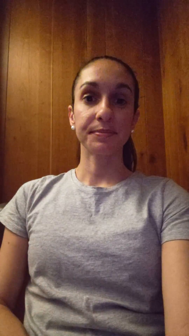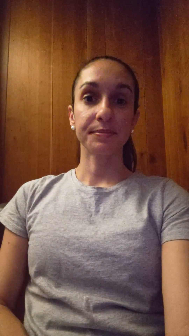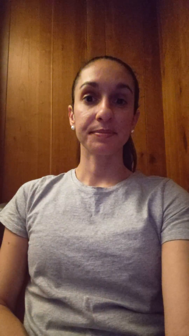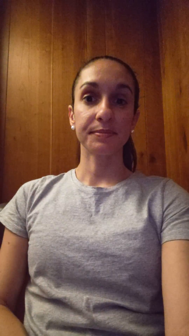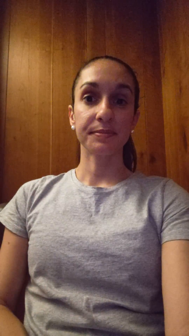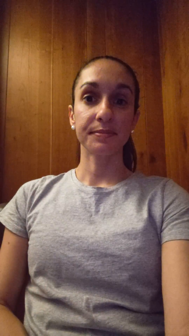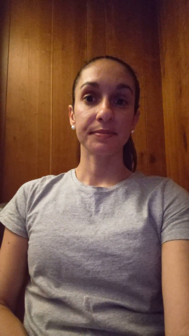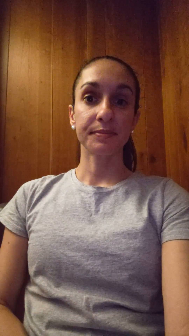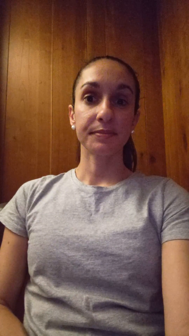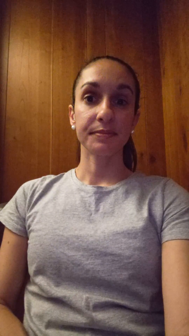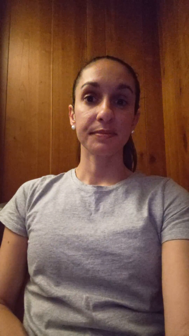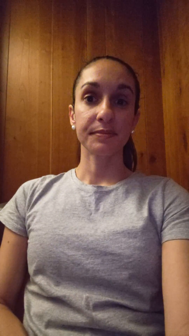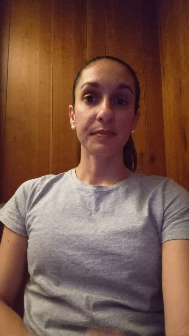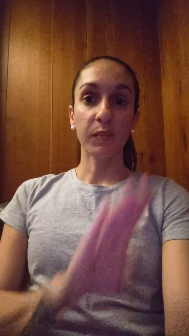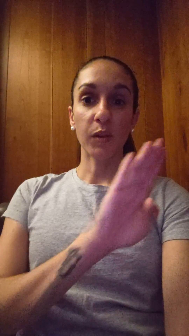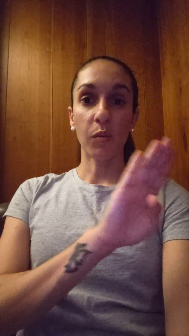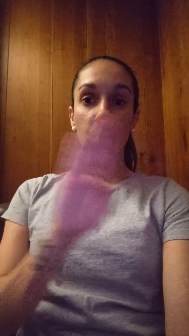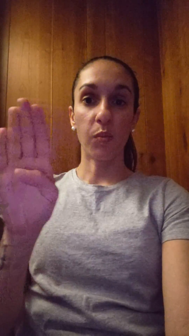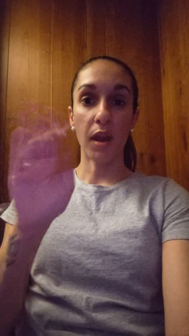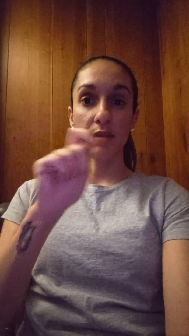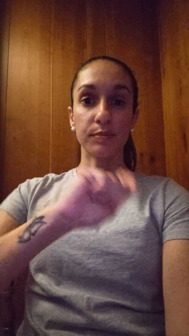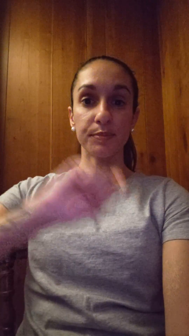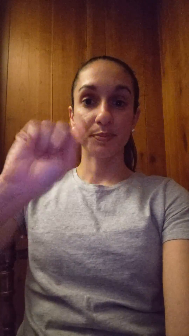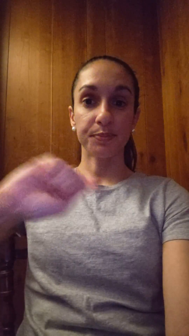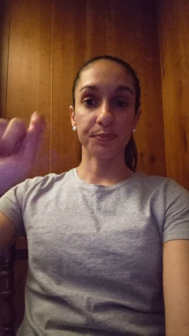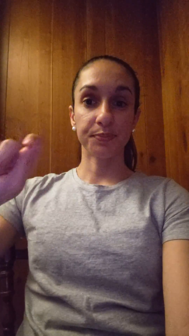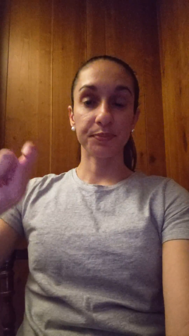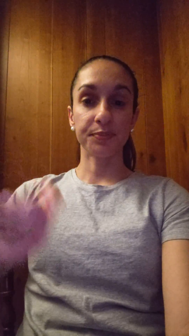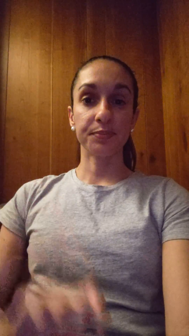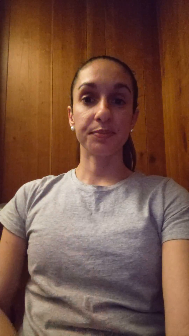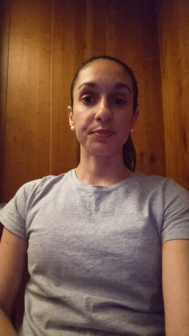chalk